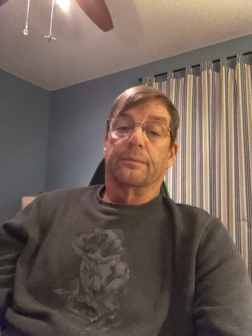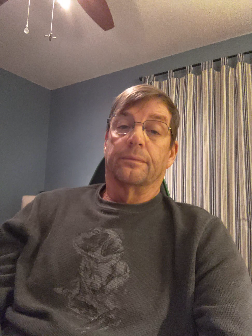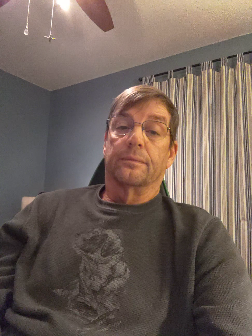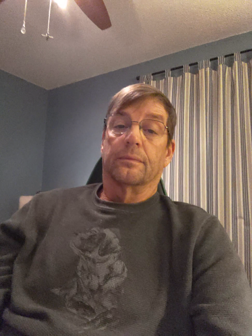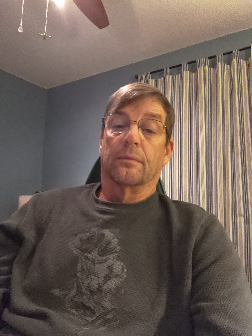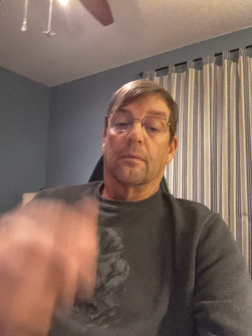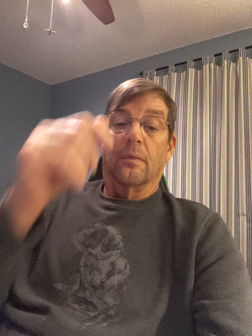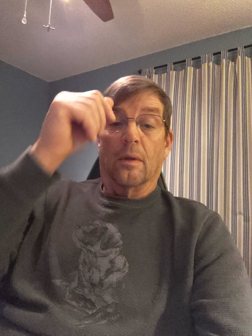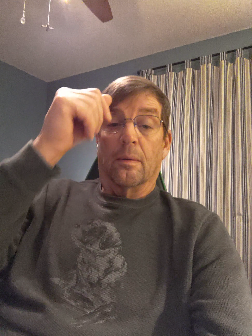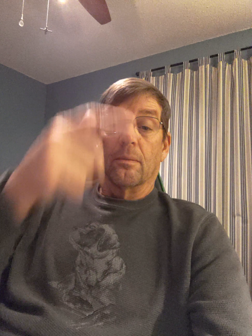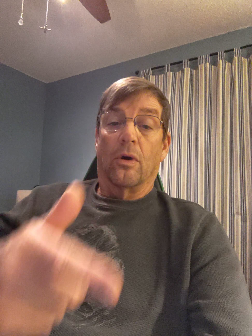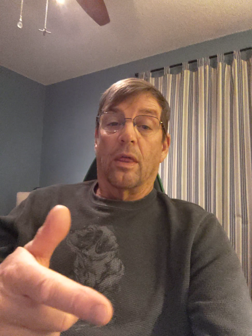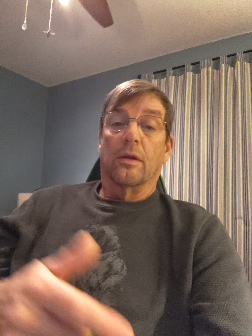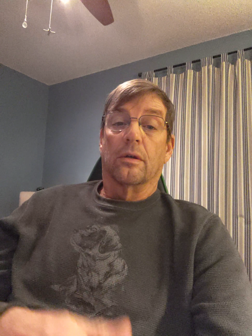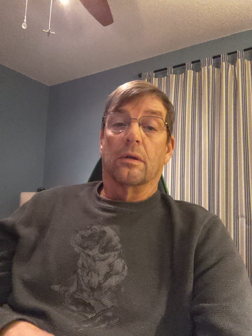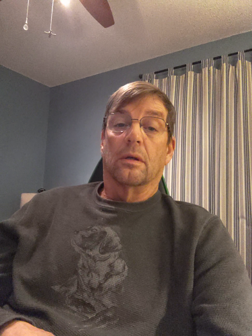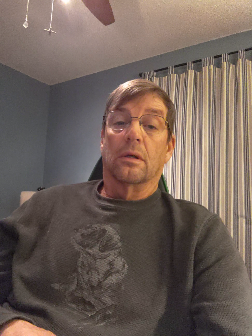brother